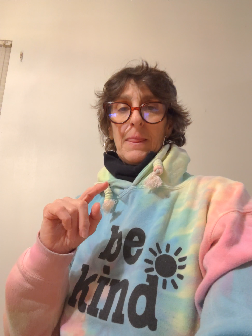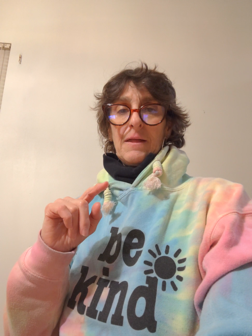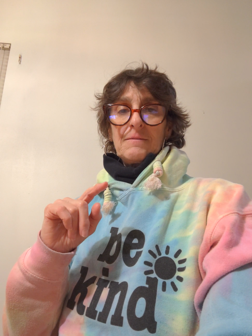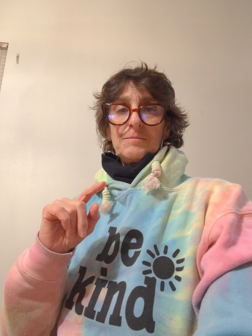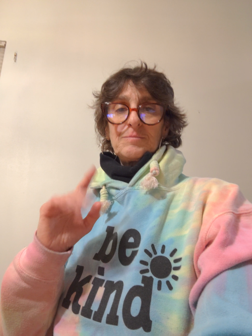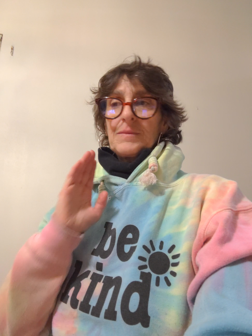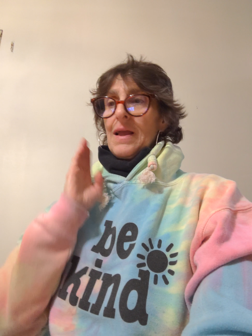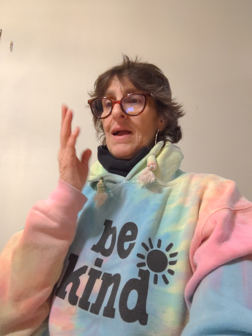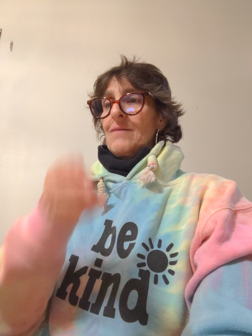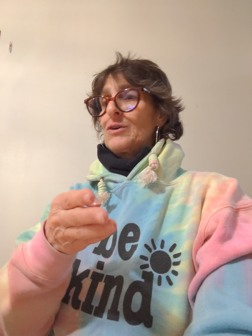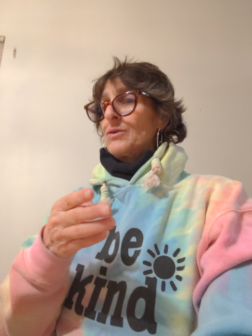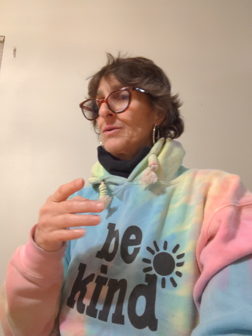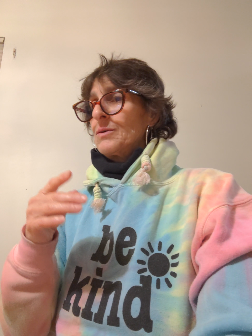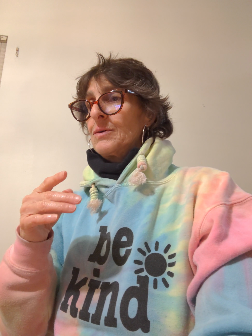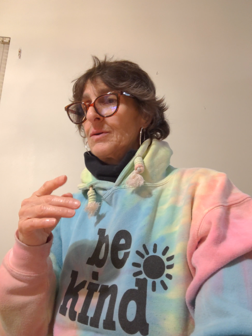after